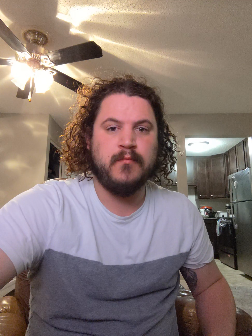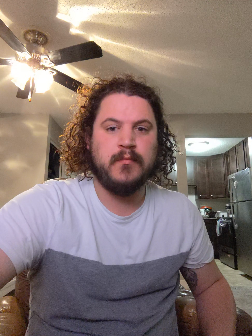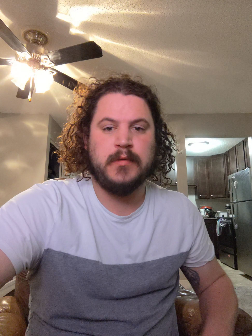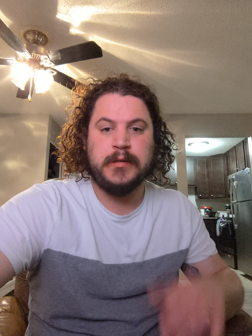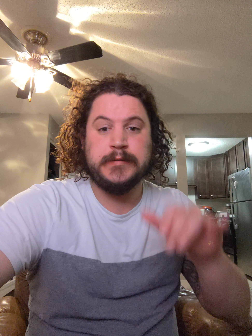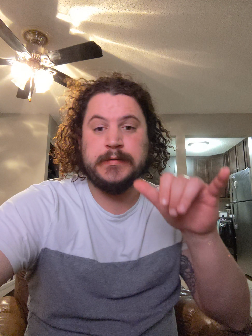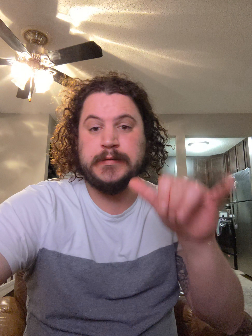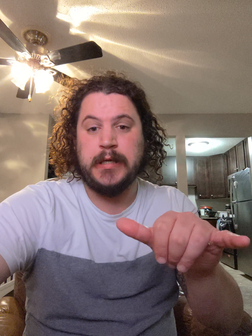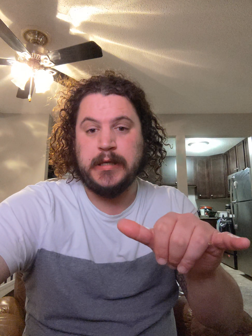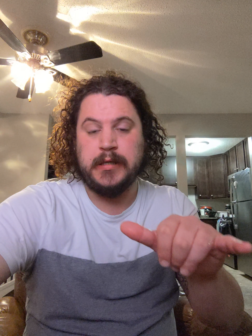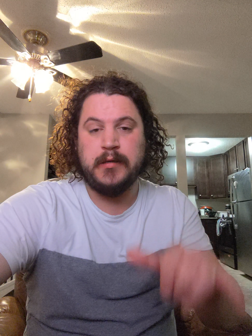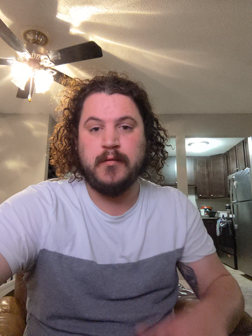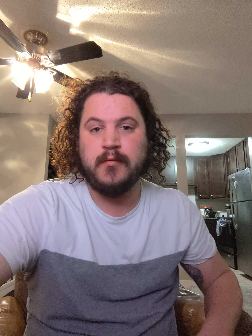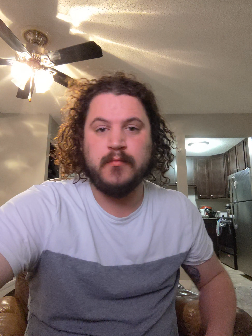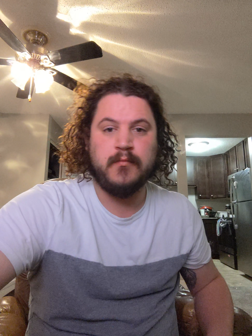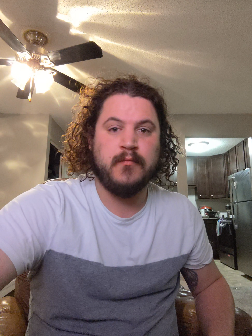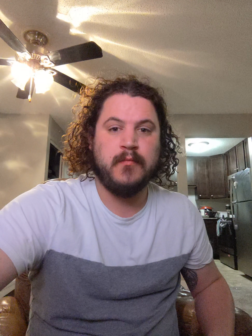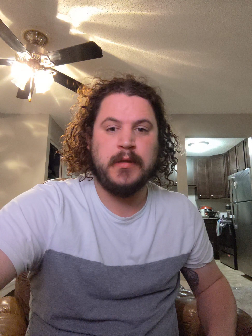stay